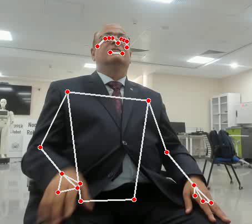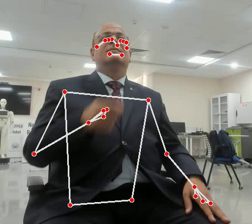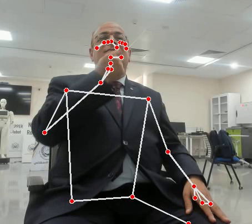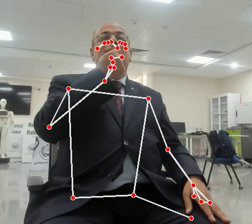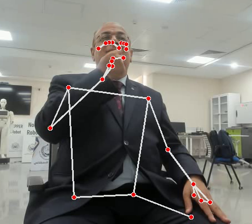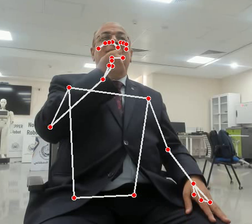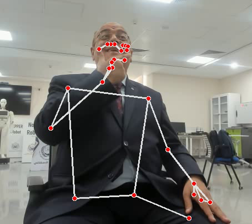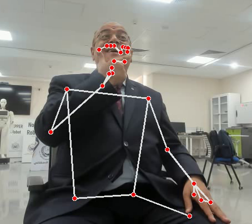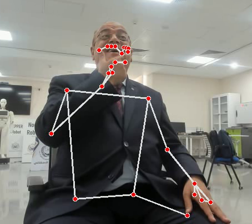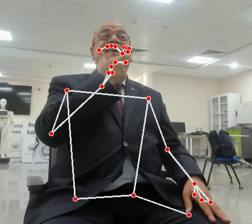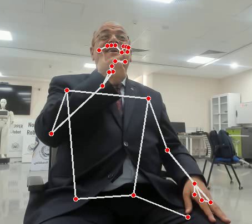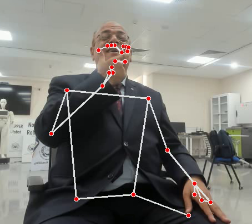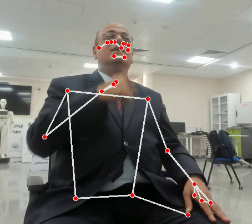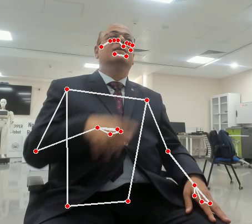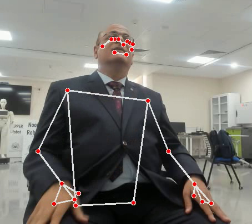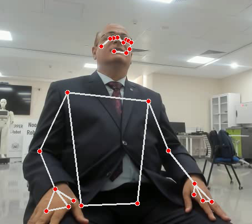yadhk